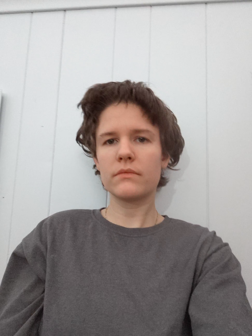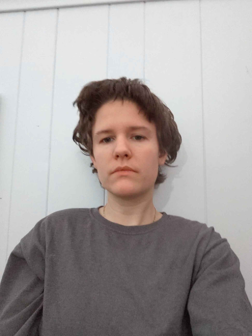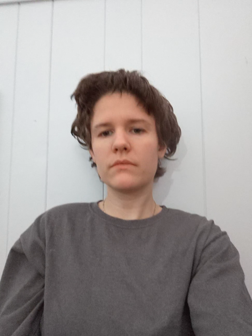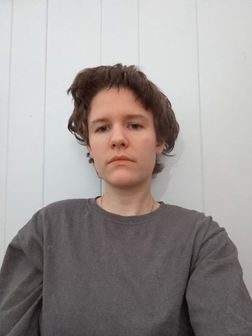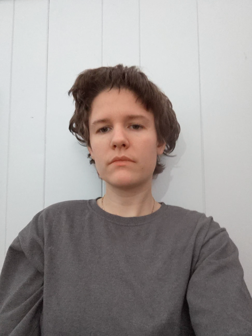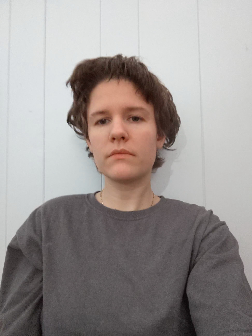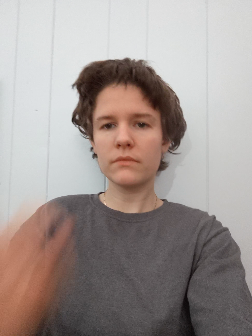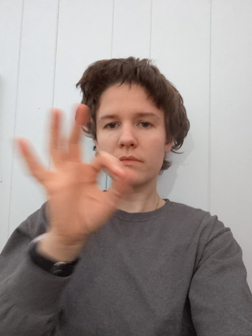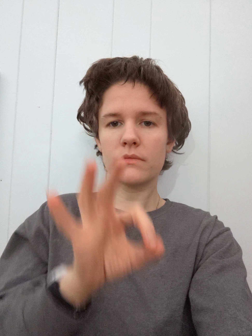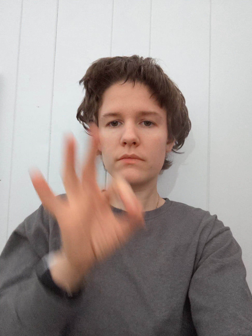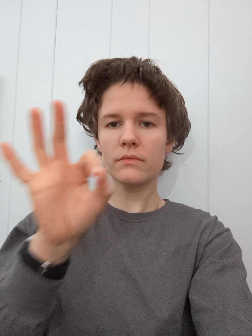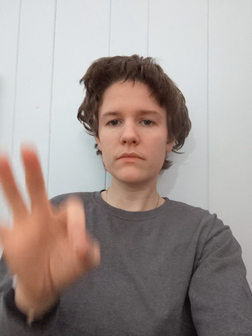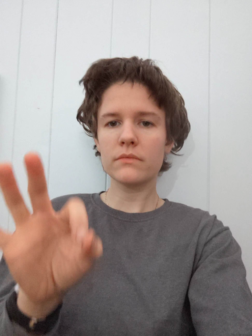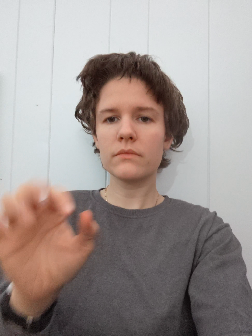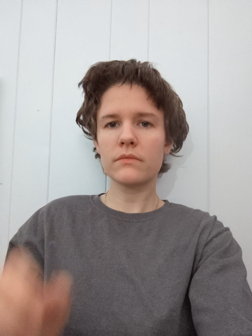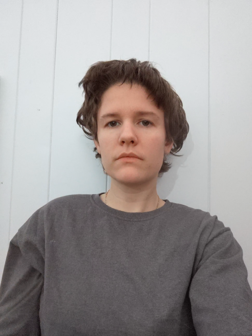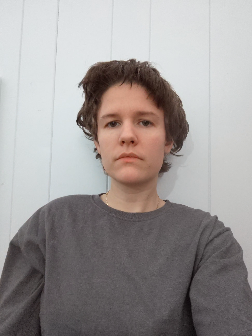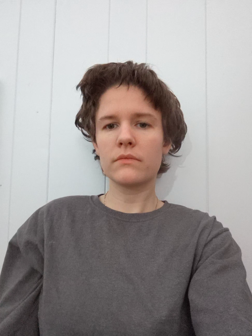french fries